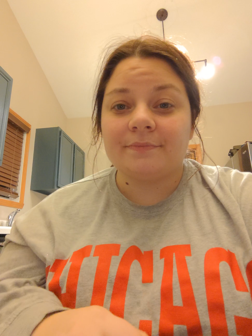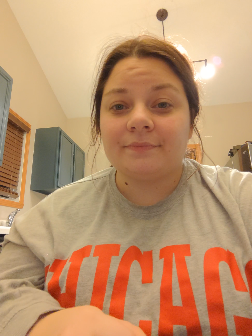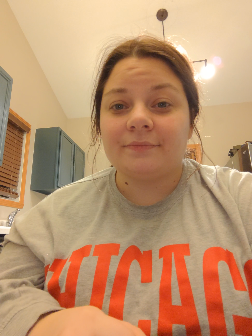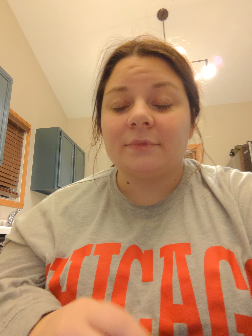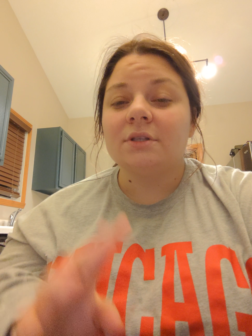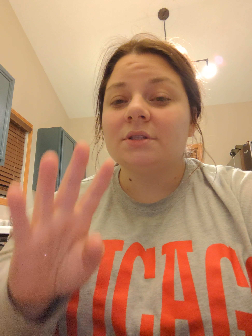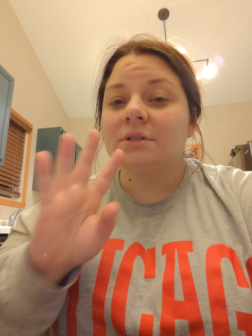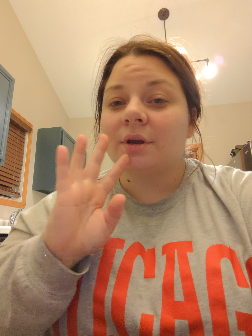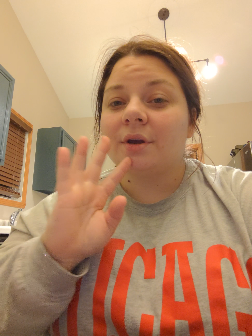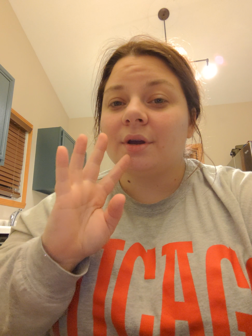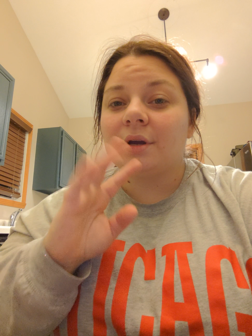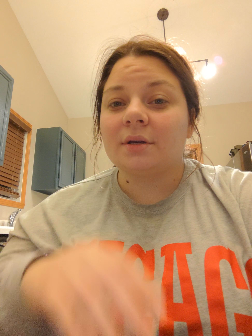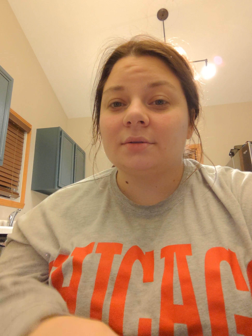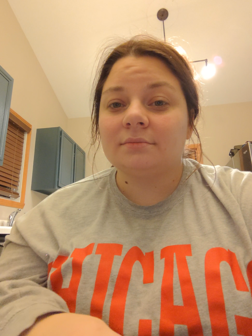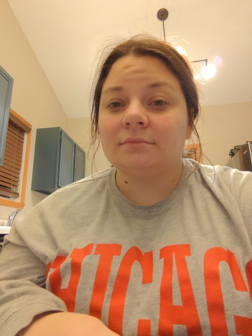talk